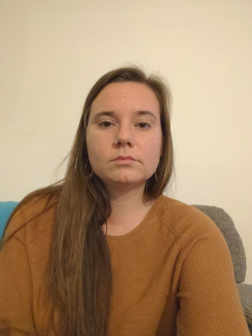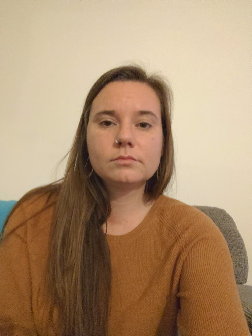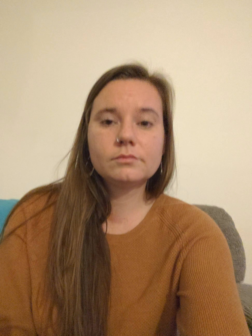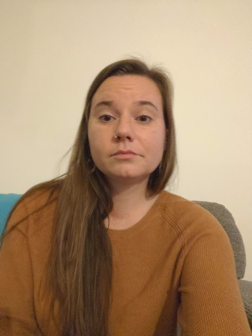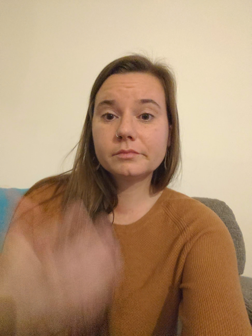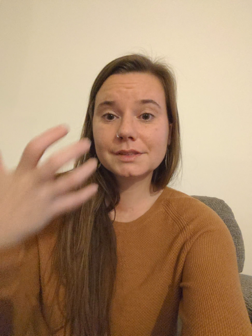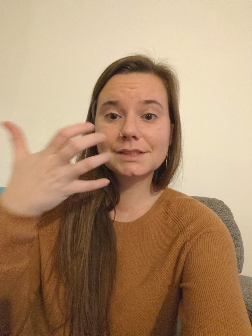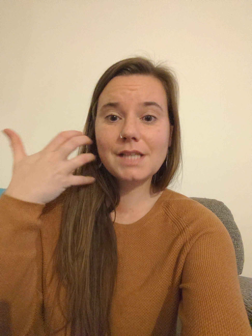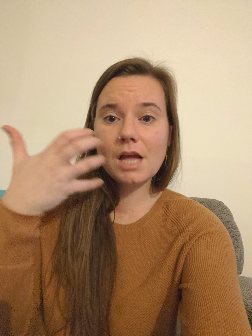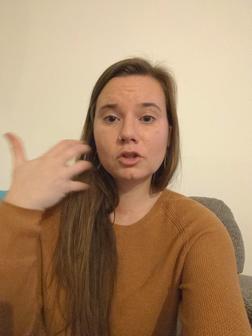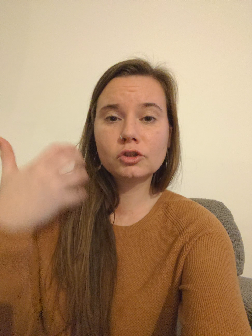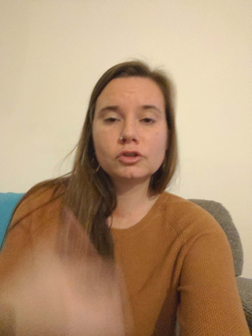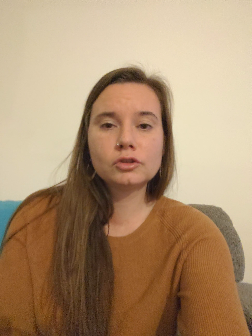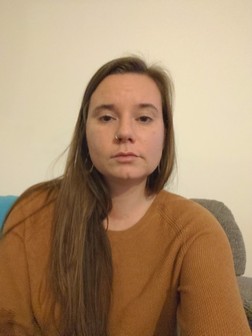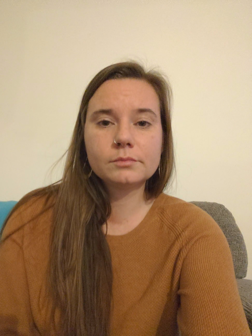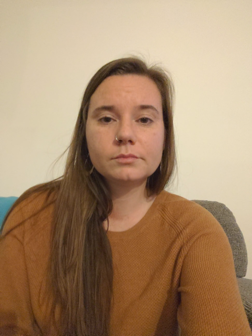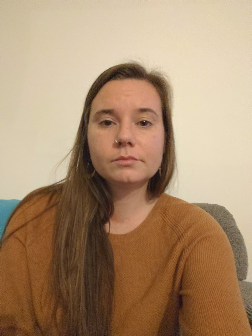tiger